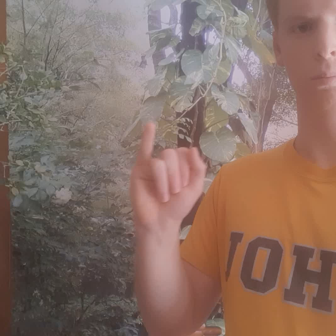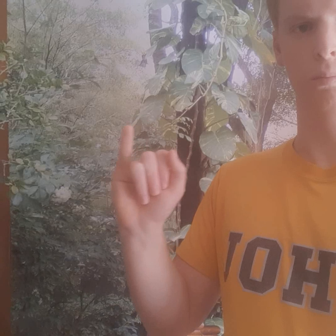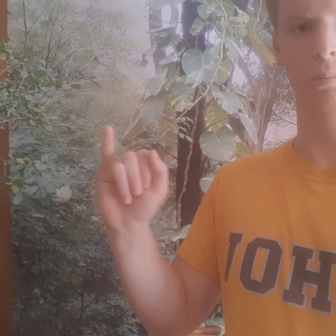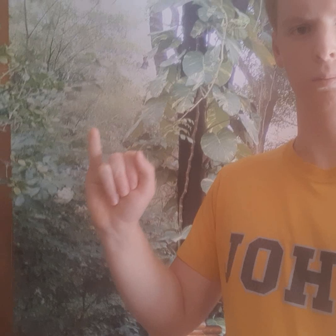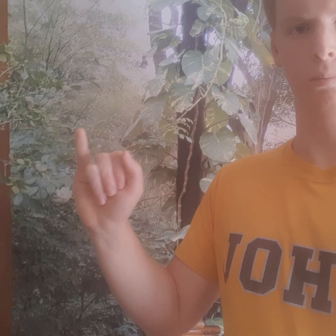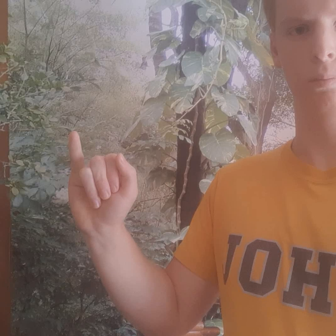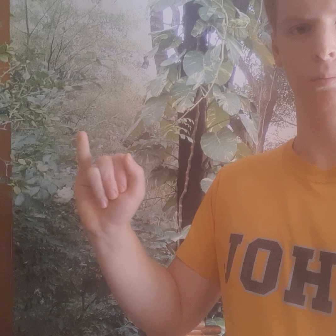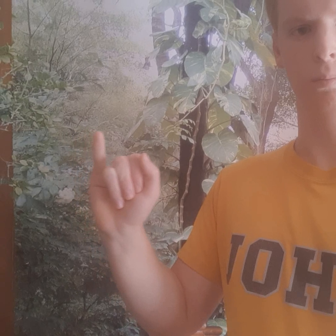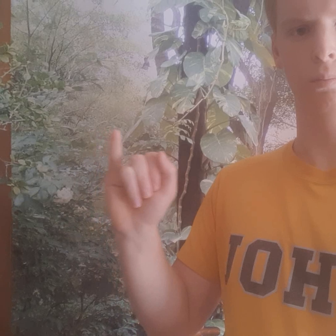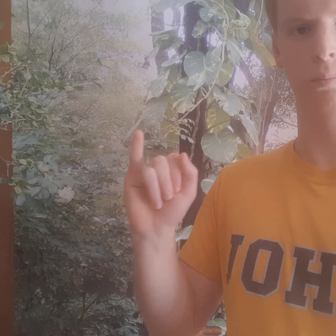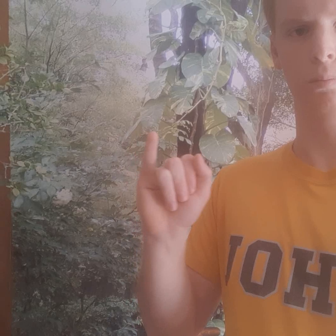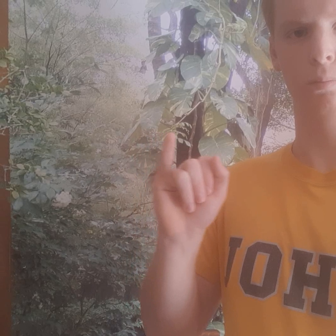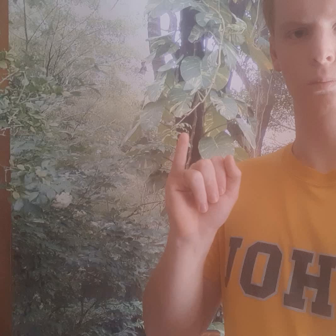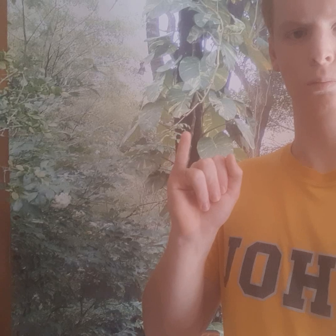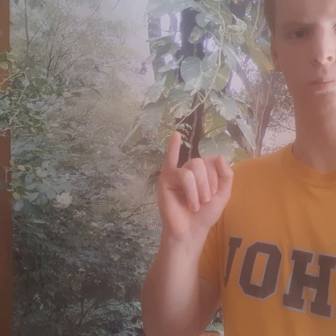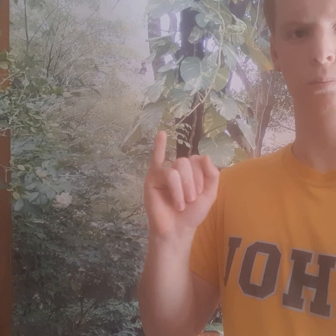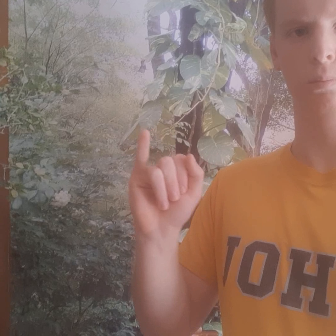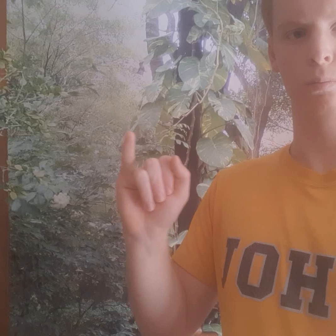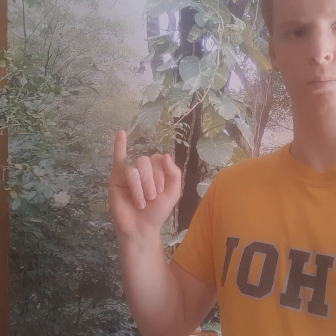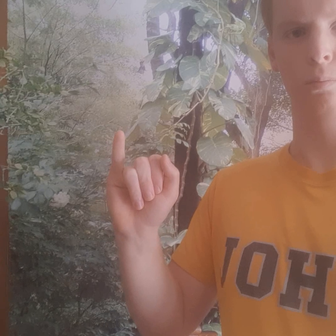Ї